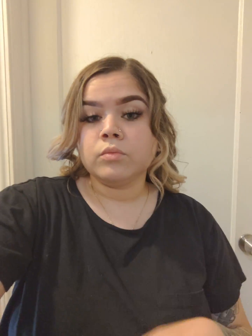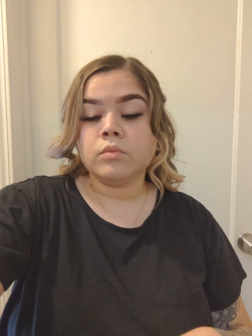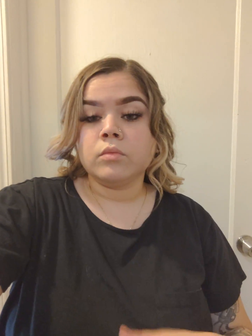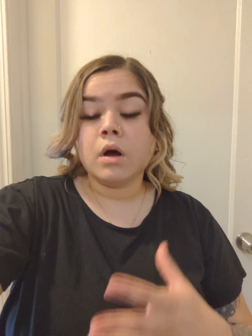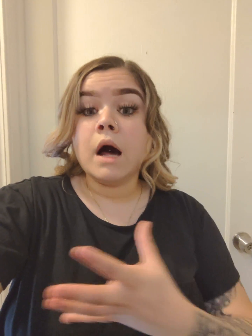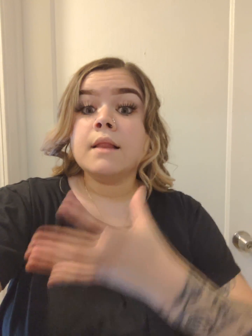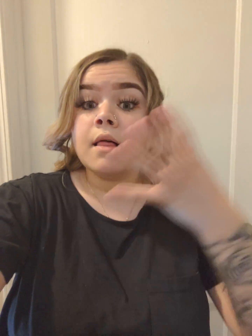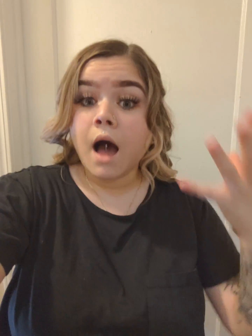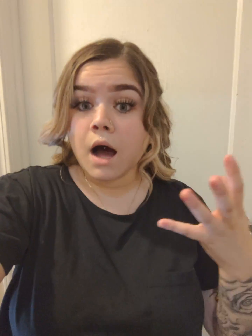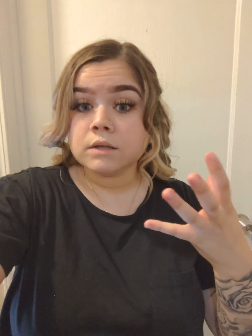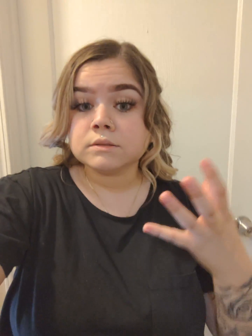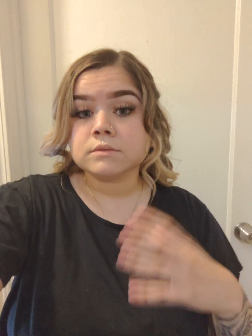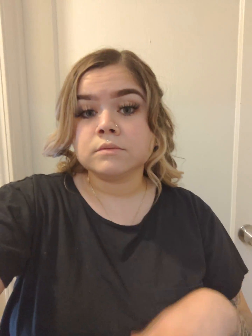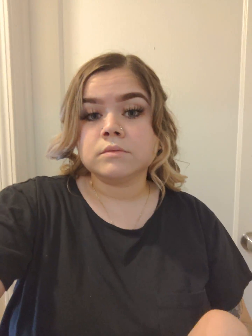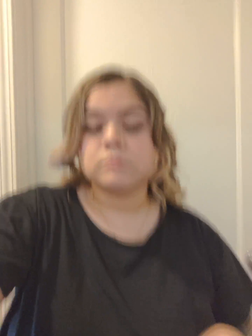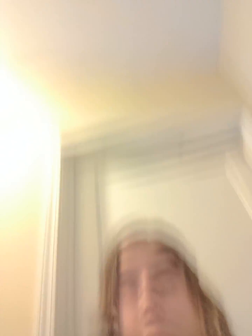a lot